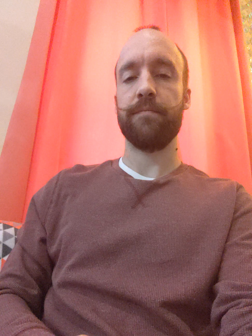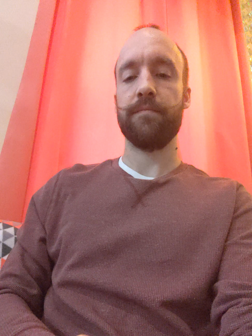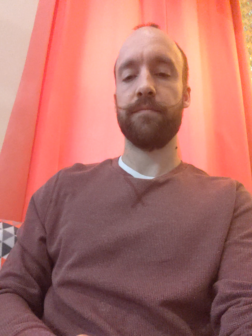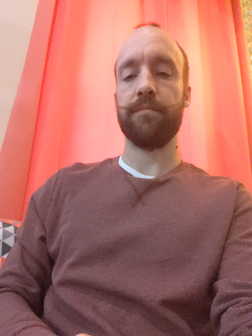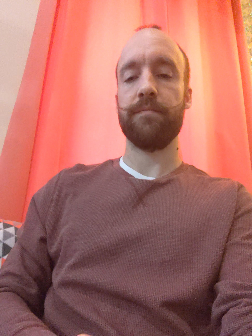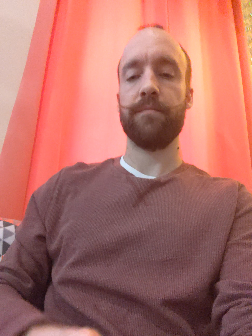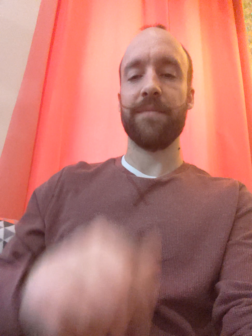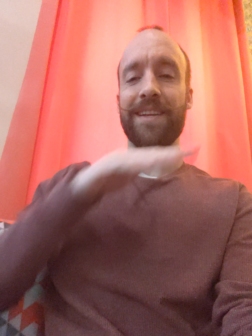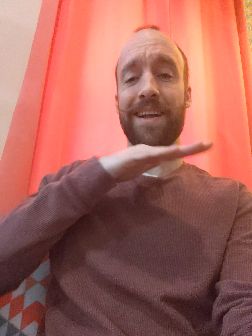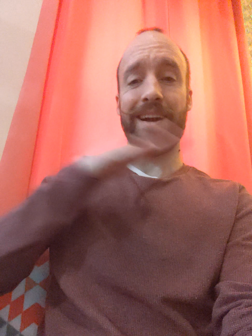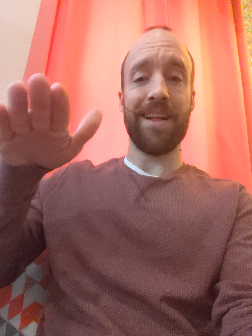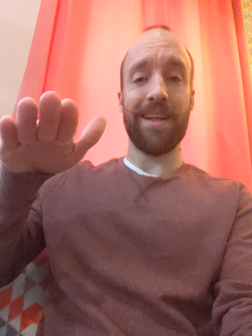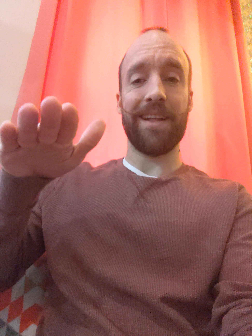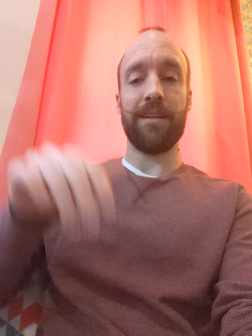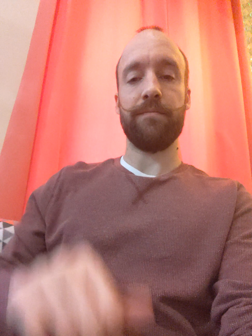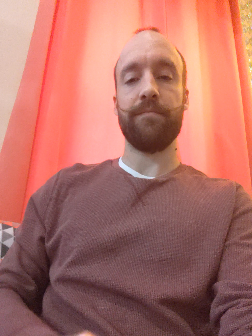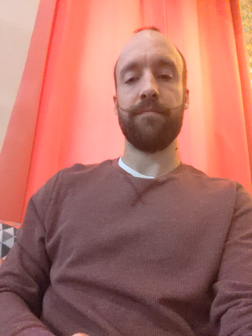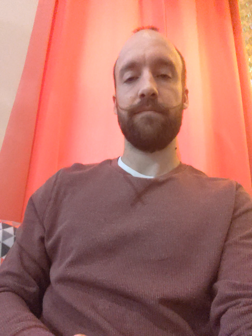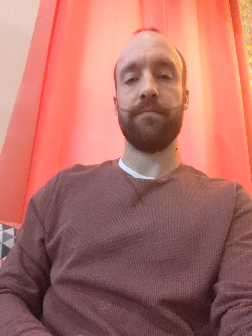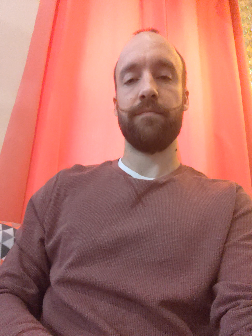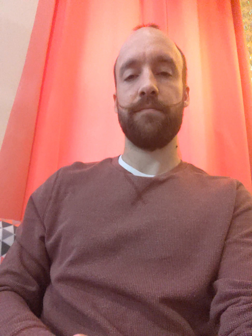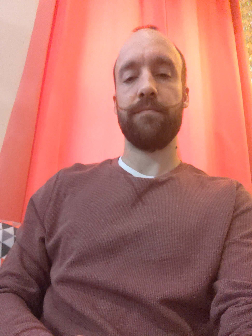clean